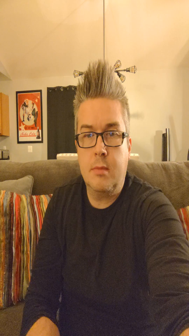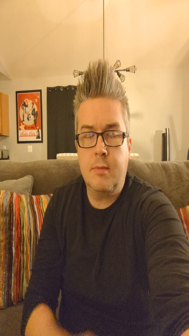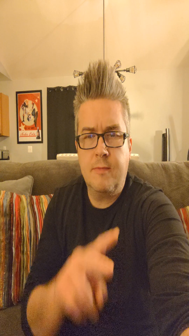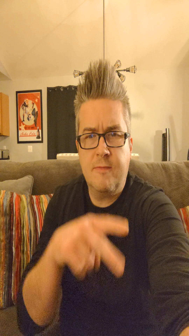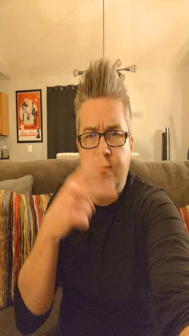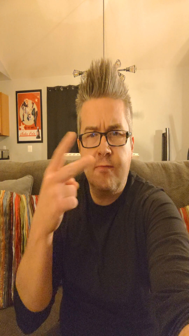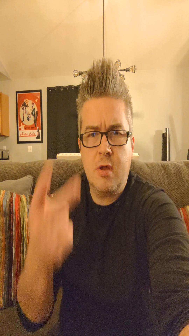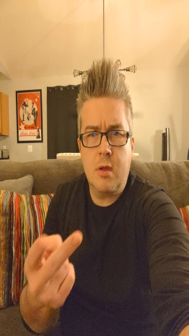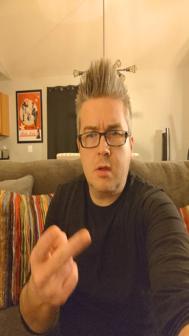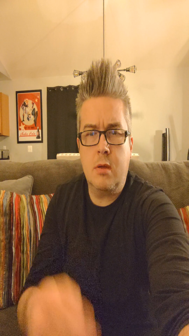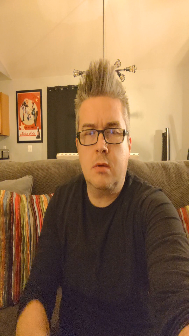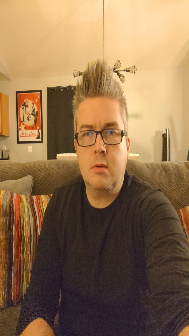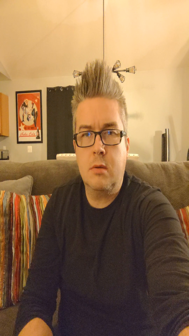fall